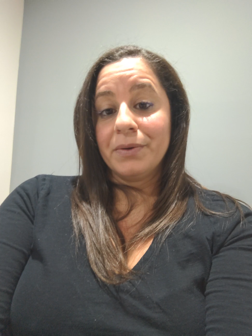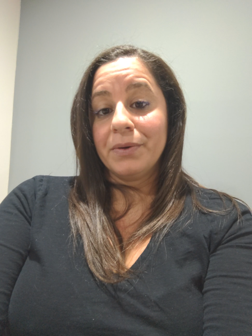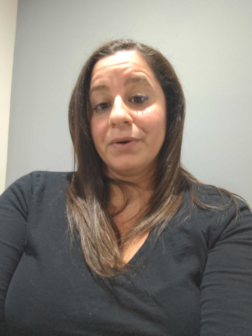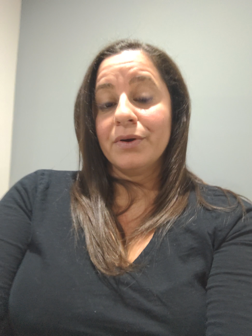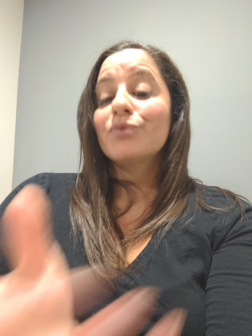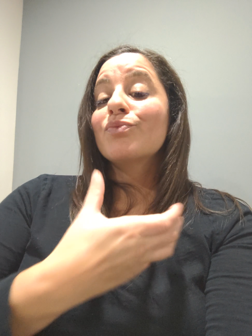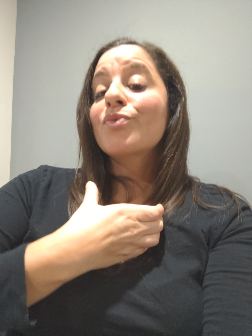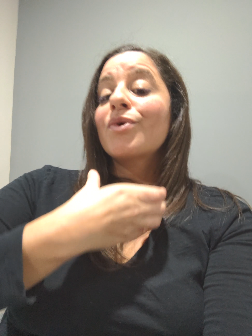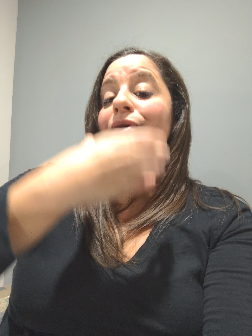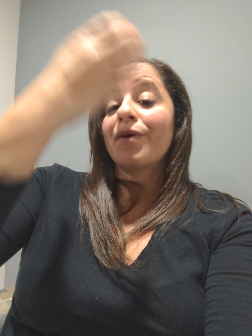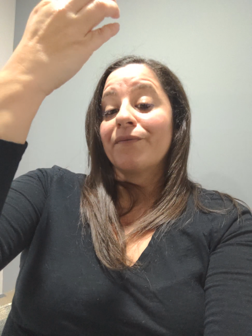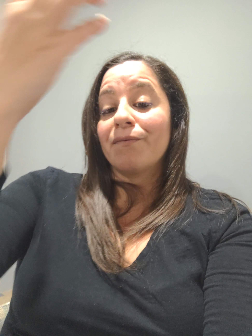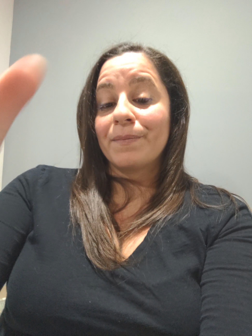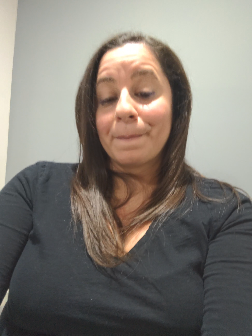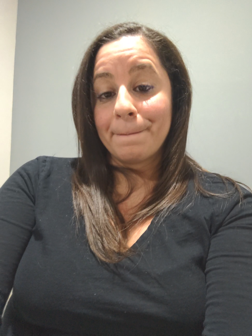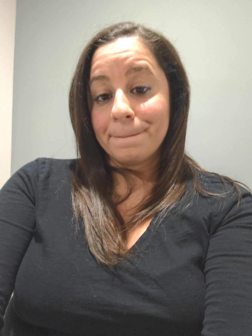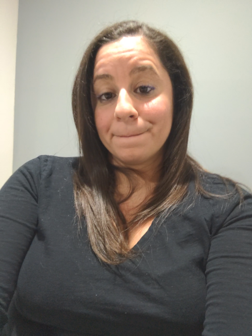giraffe